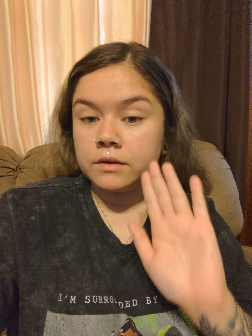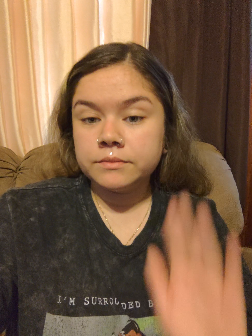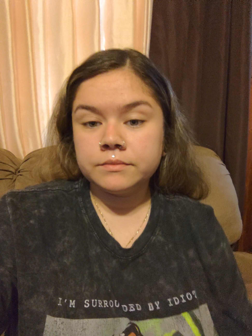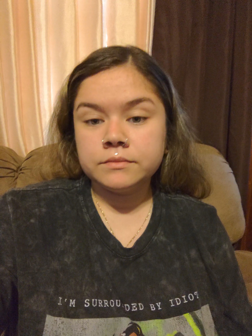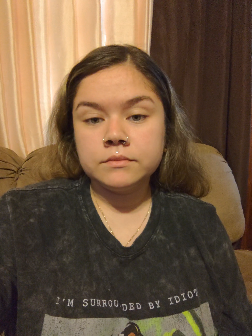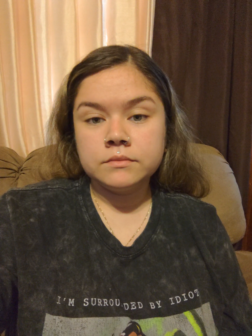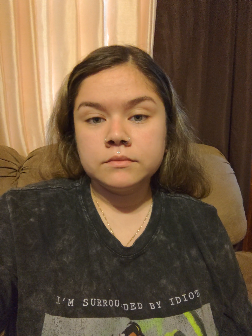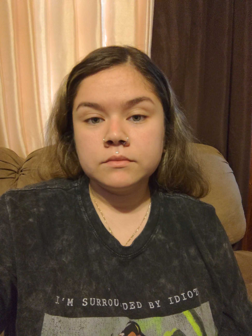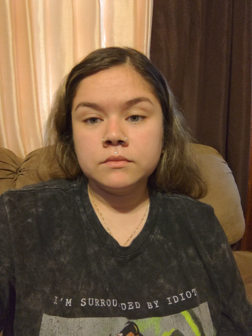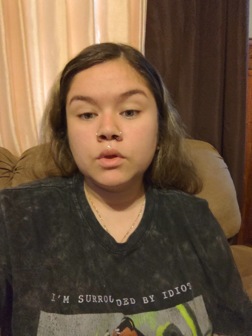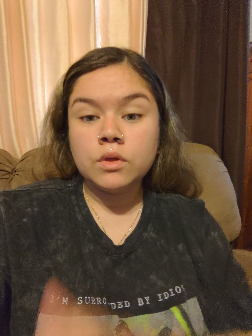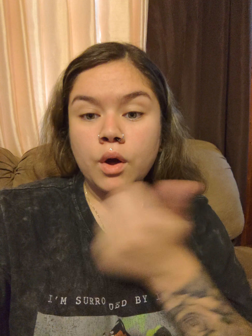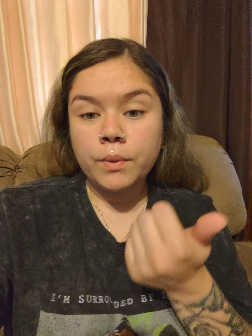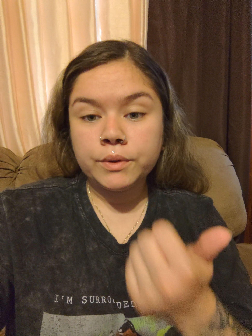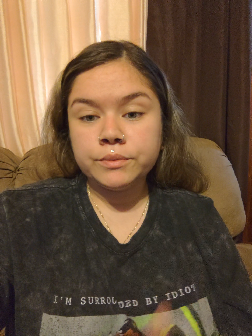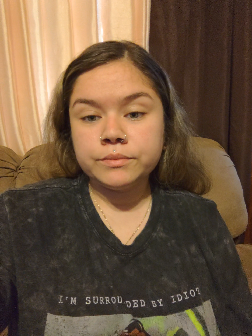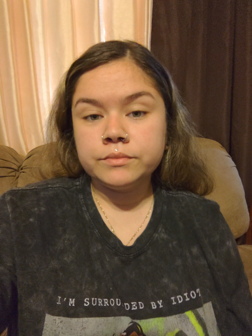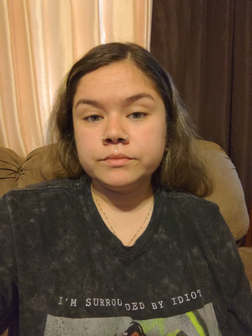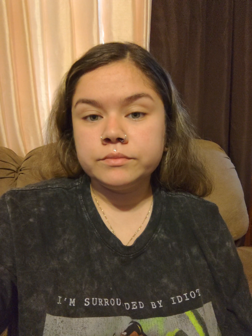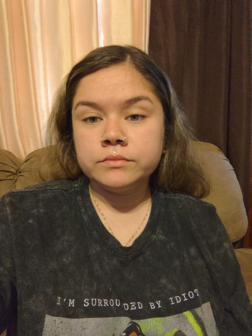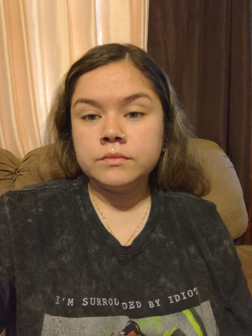other